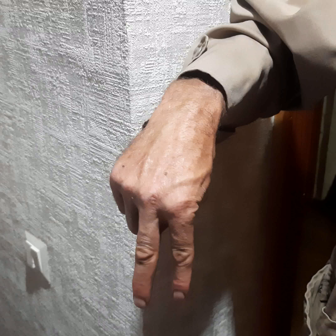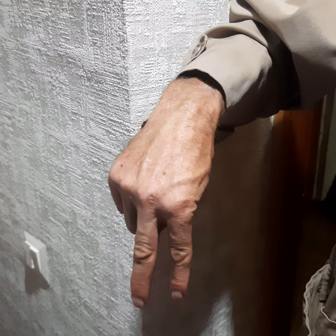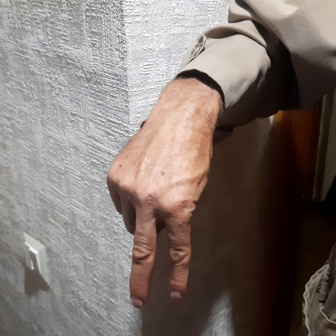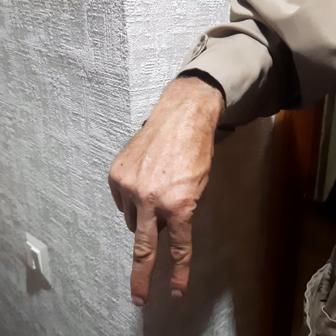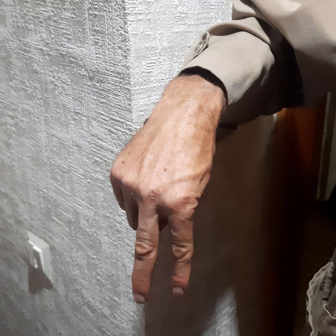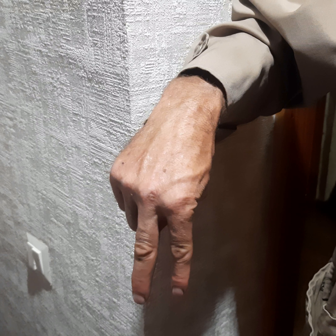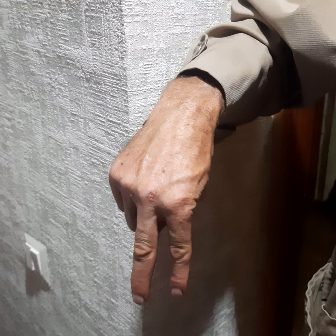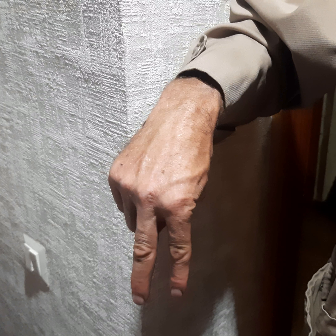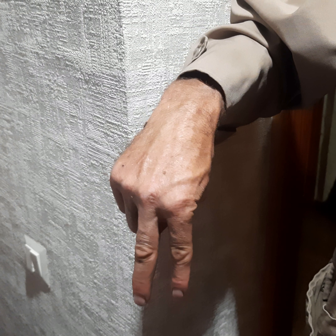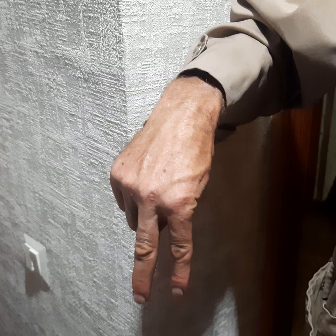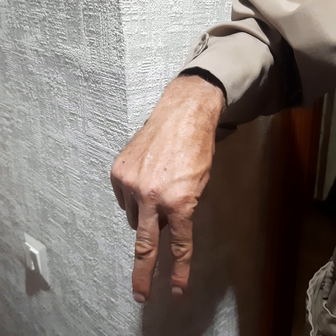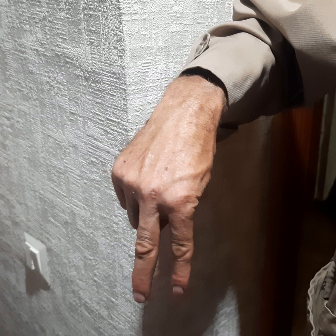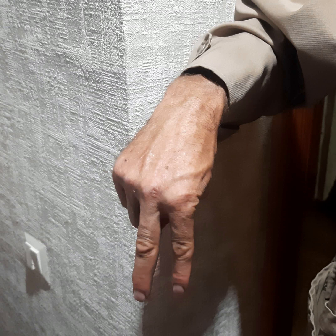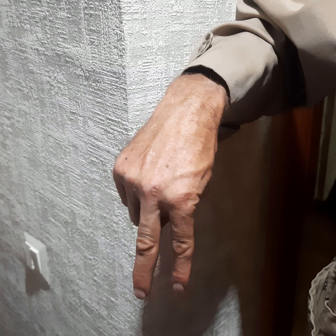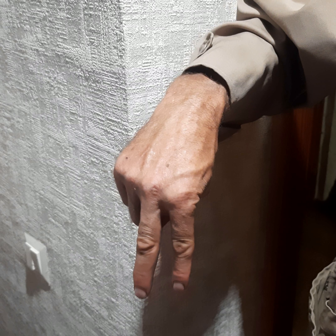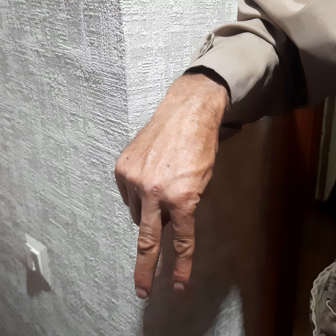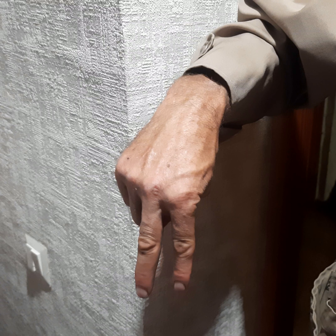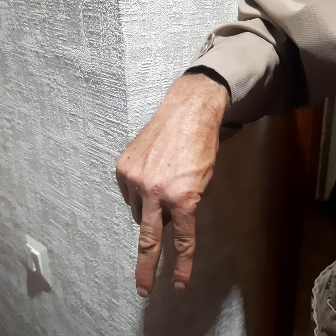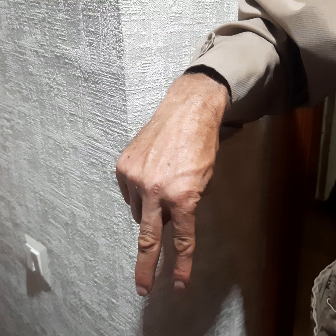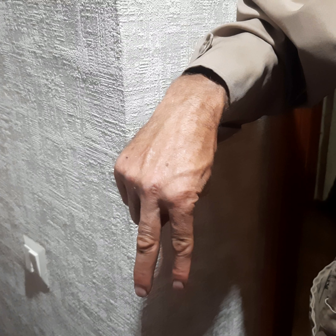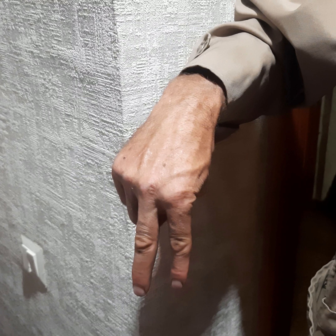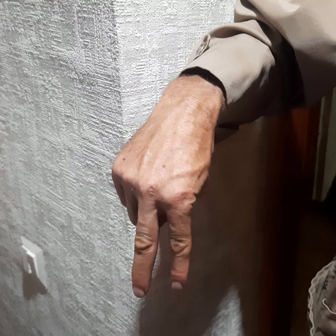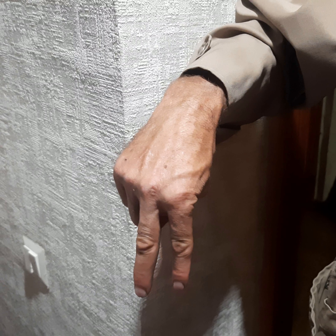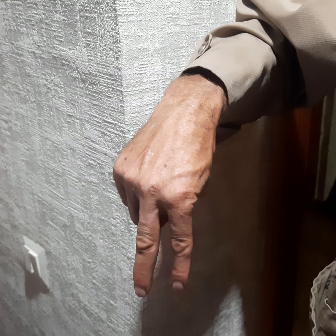Л